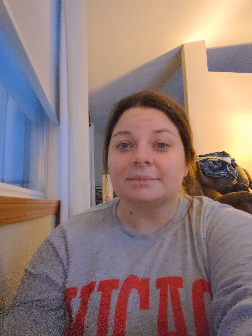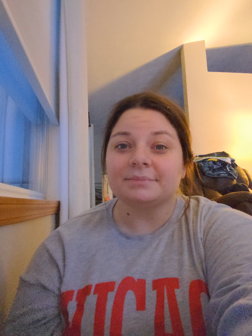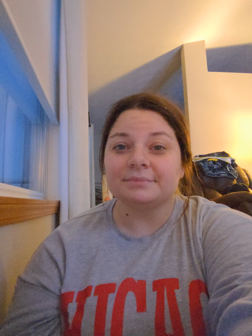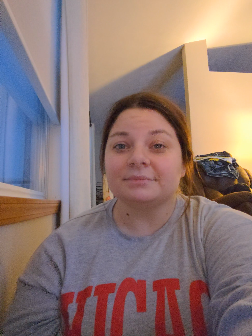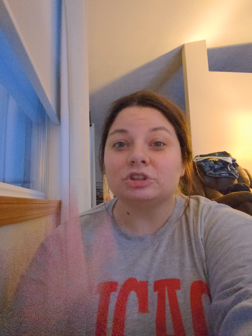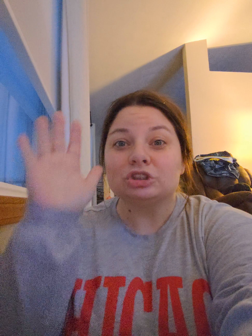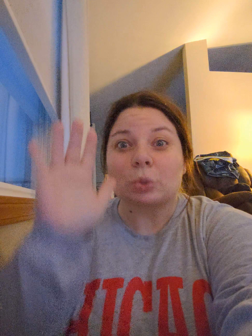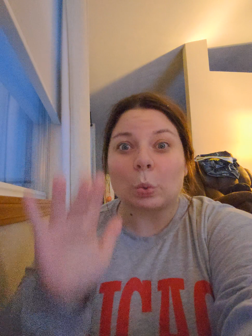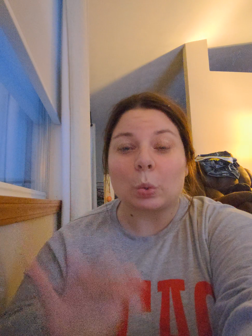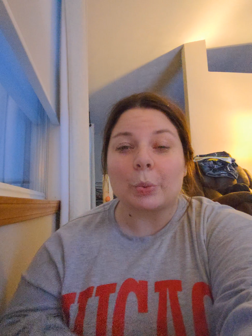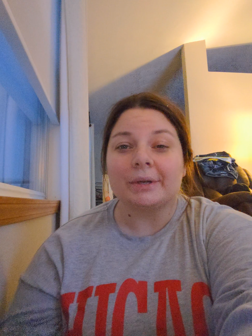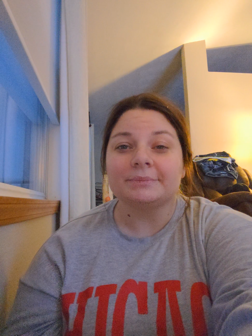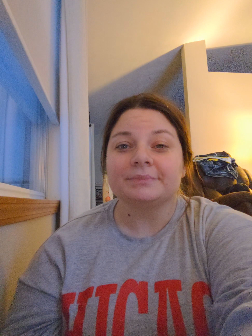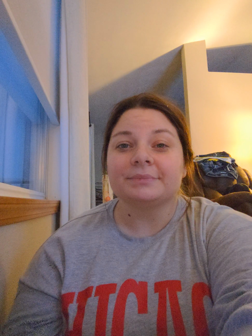snow